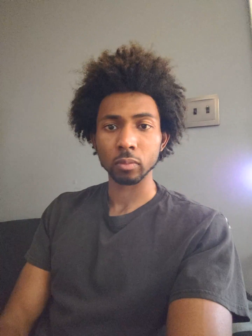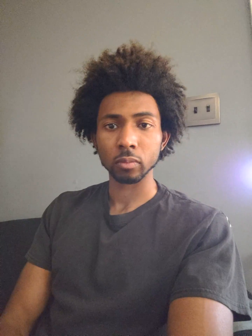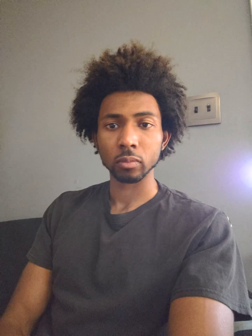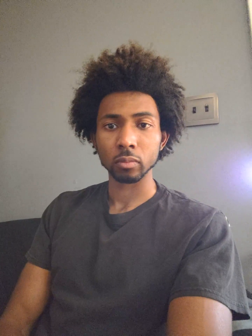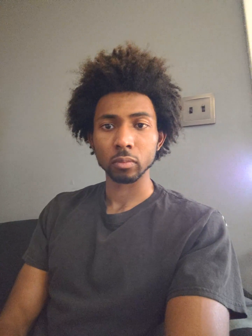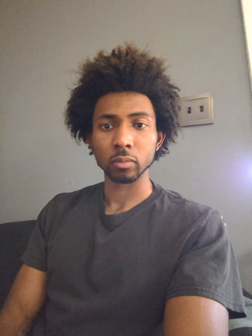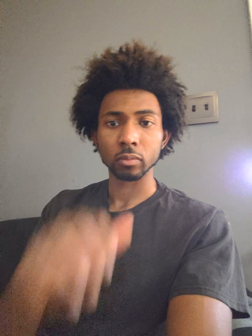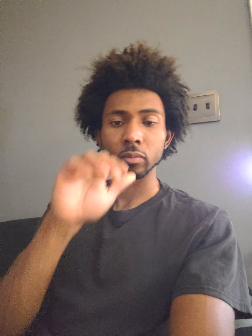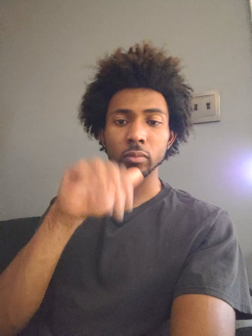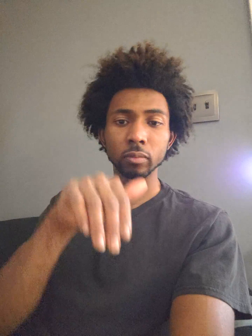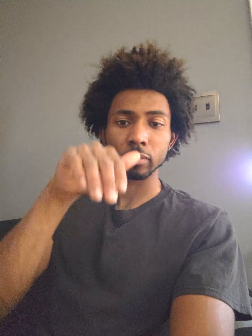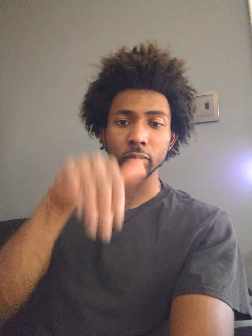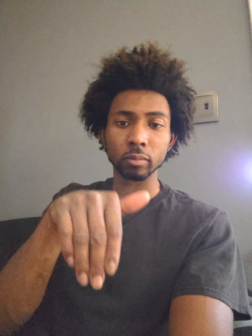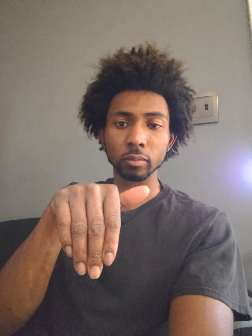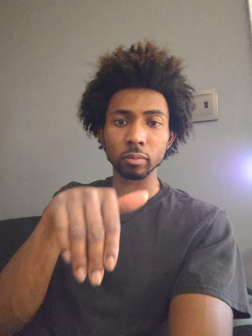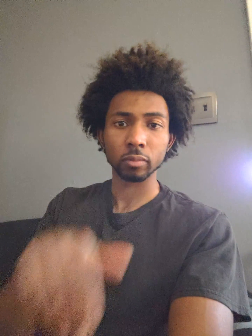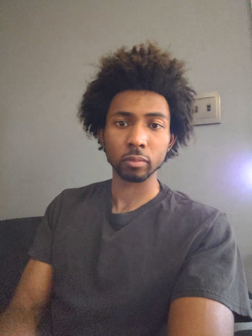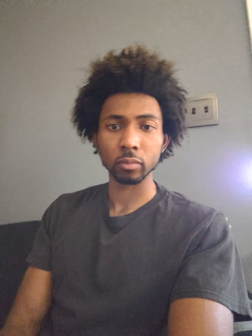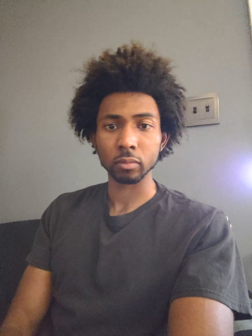night night